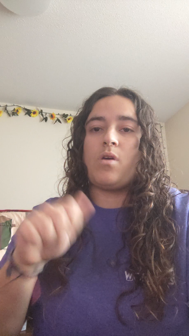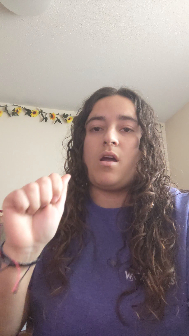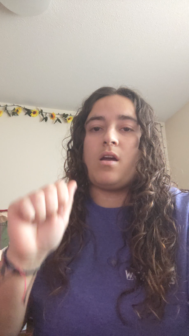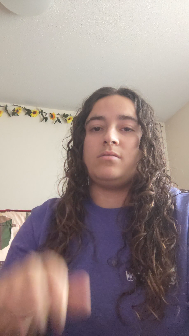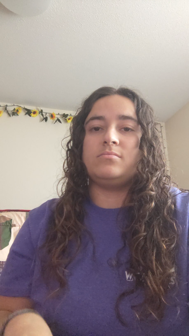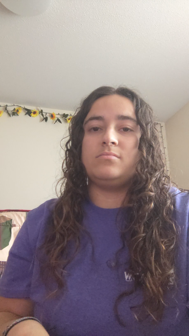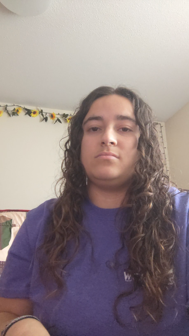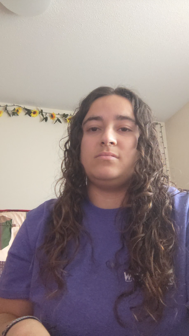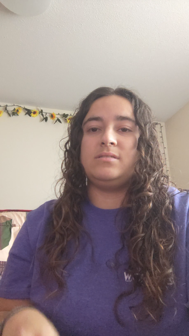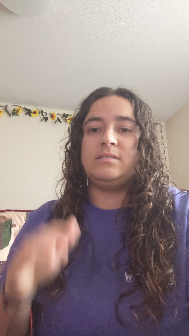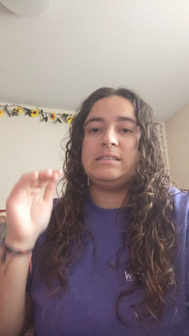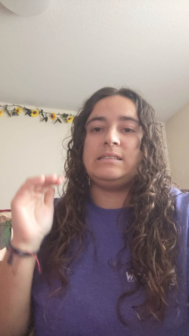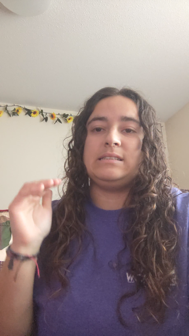little